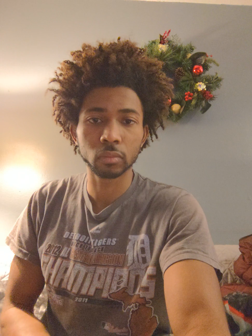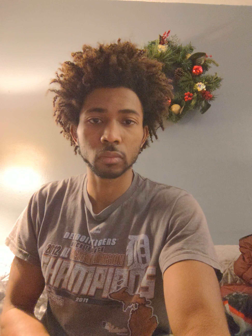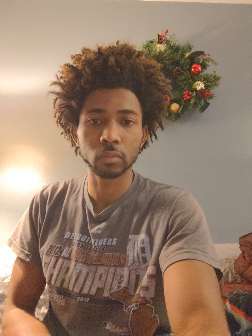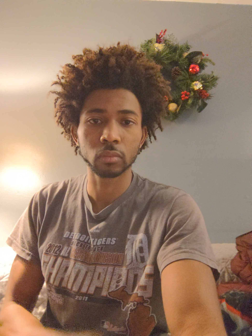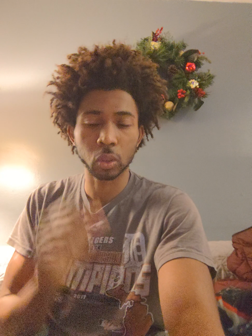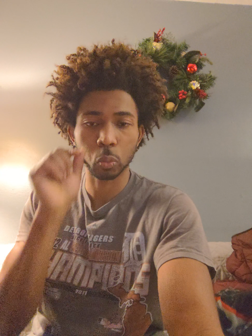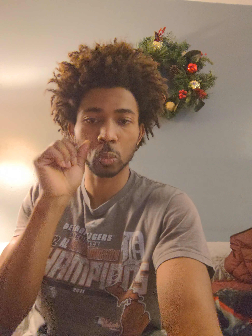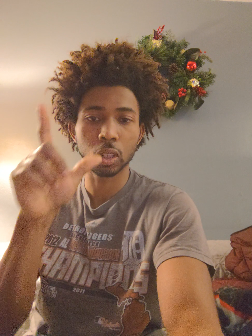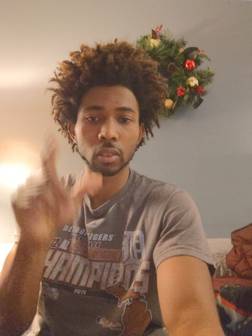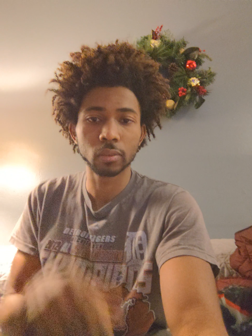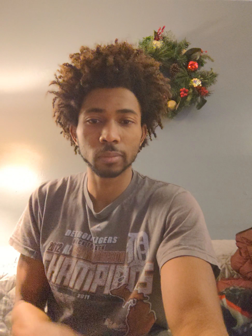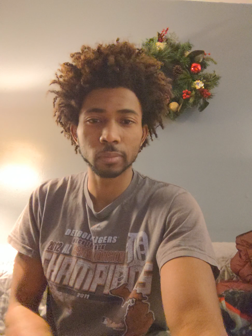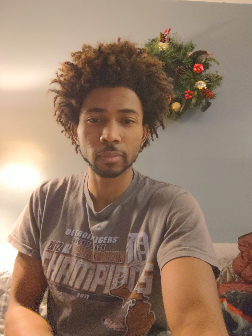wake